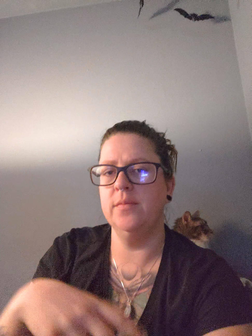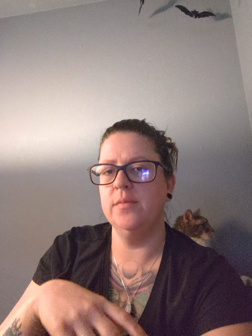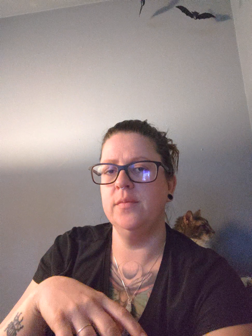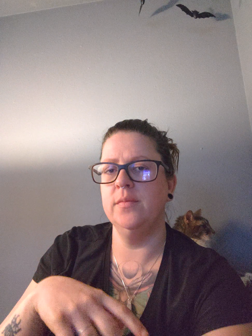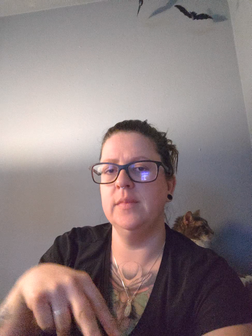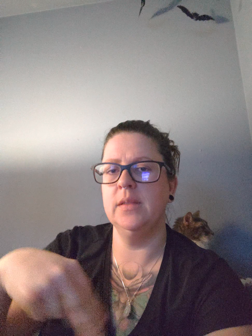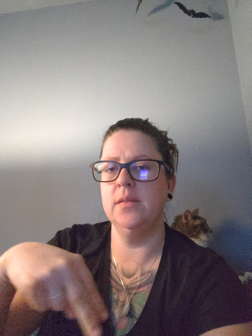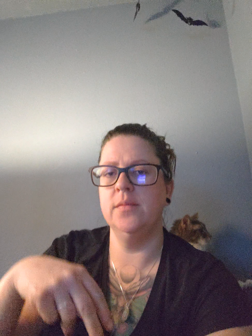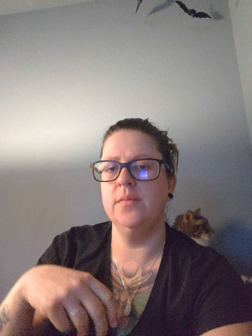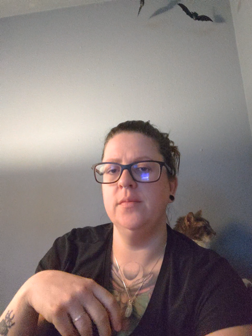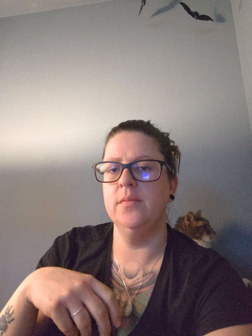dance